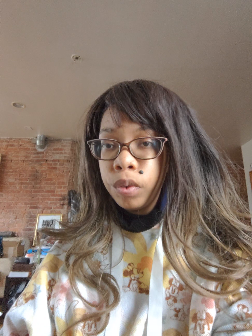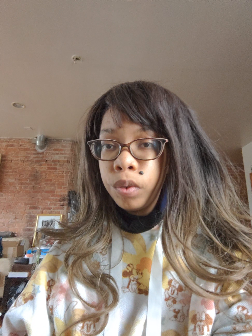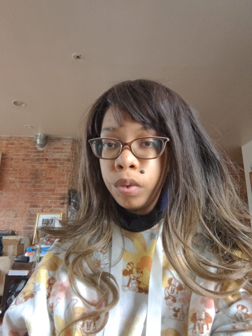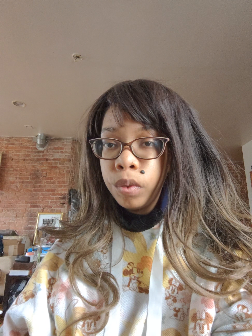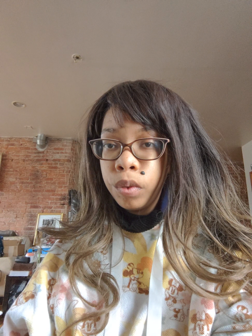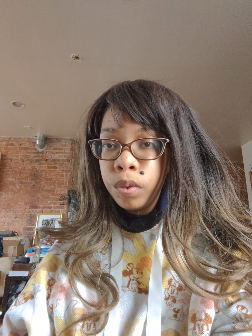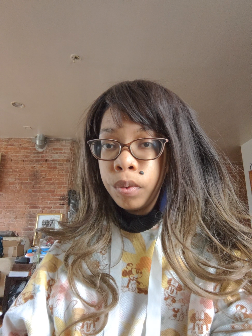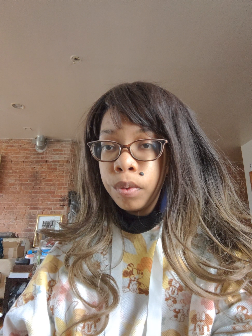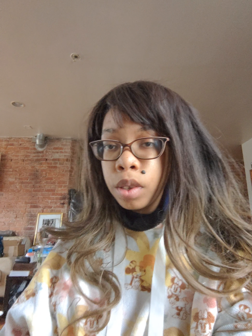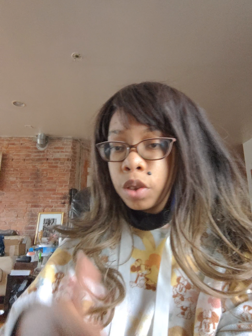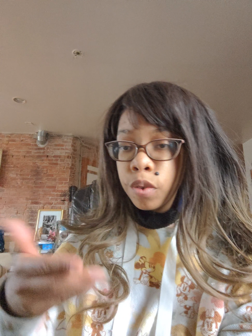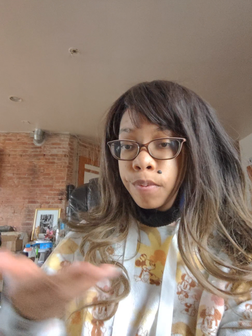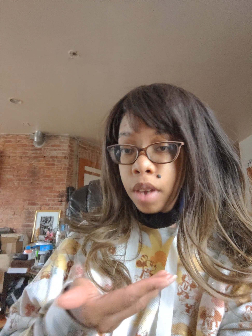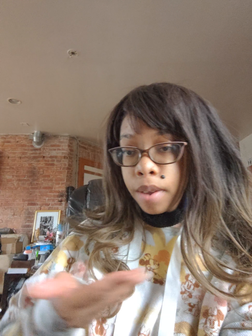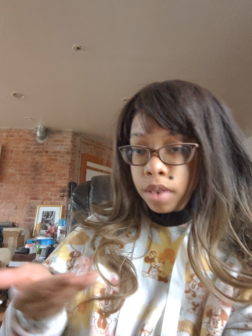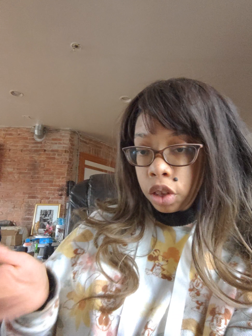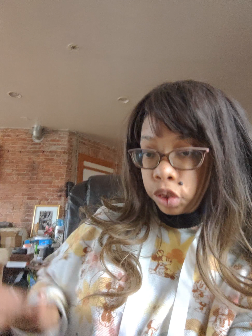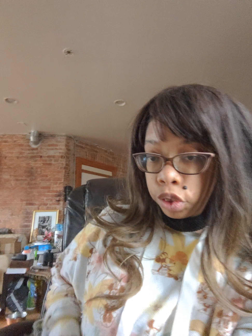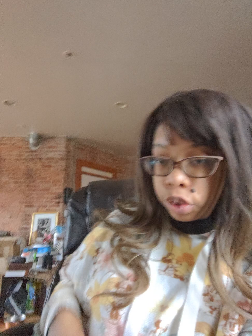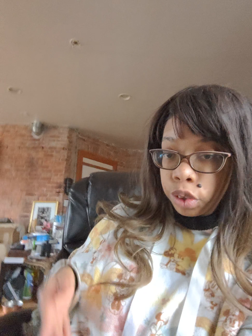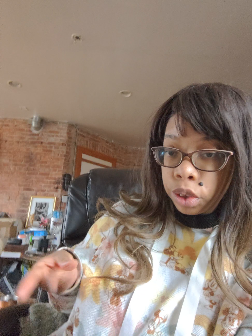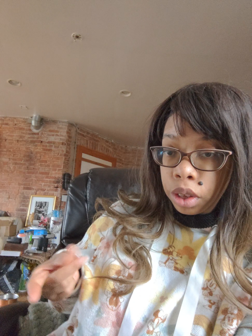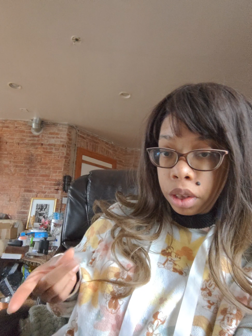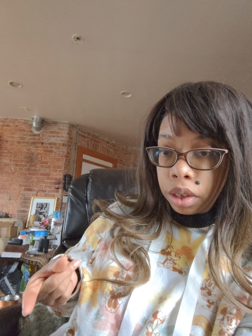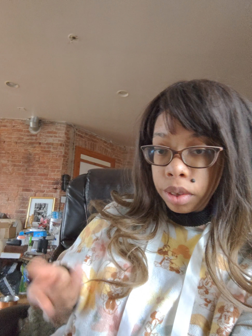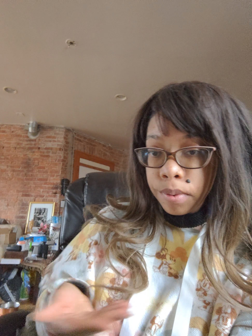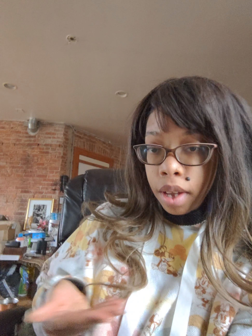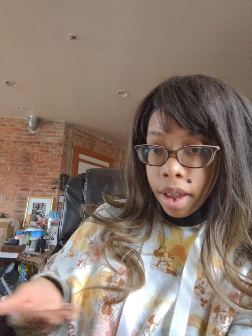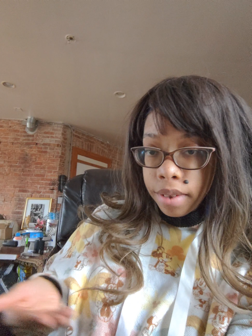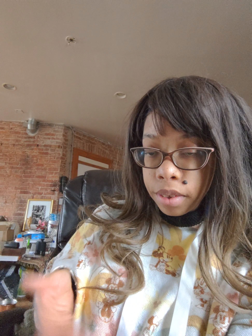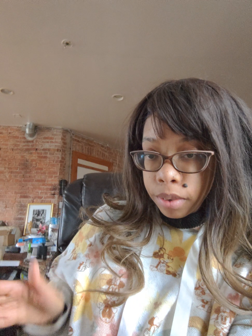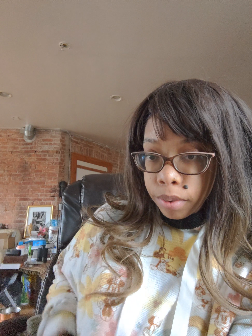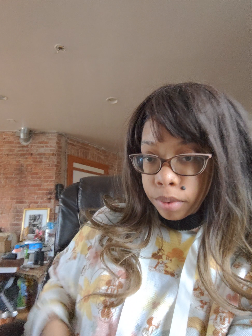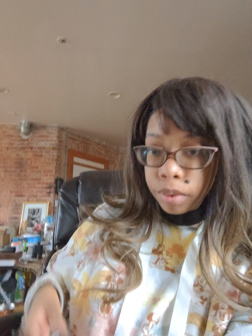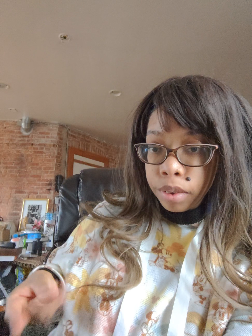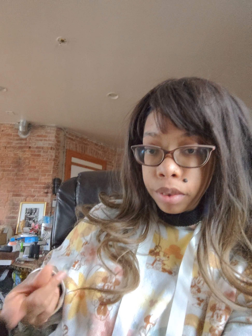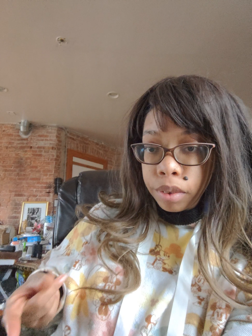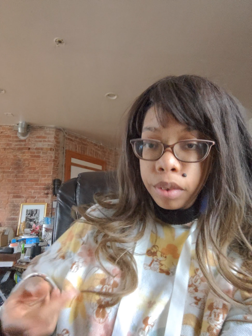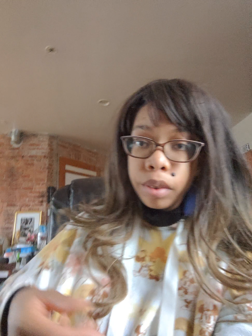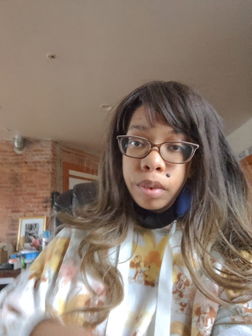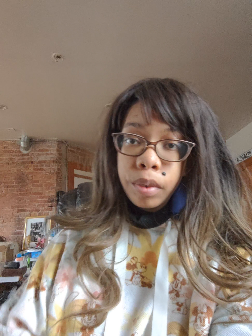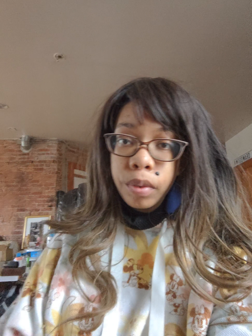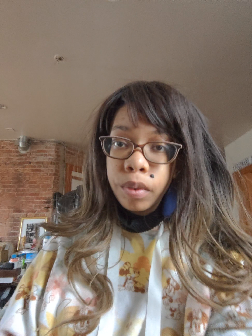puppy